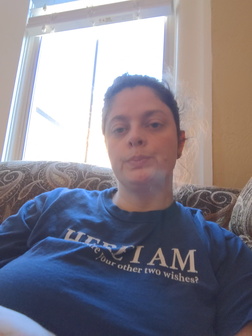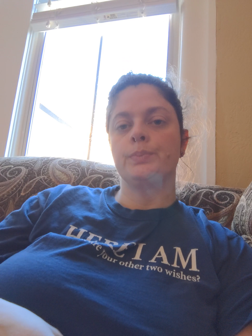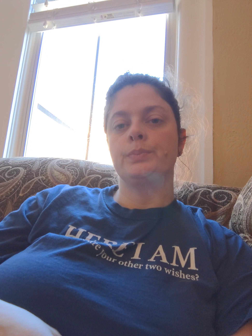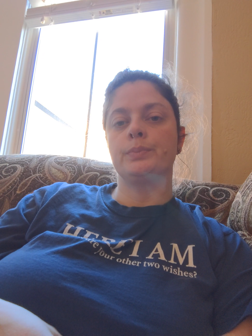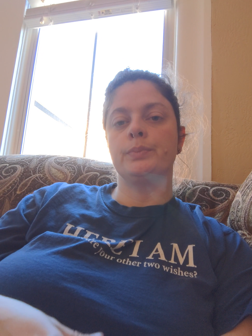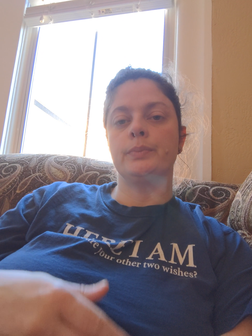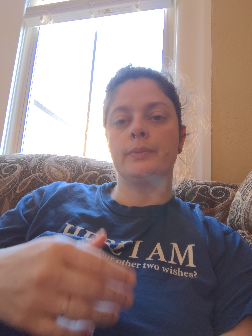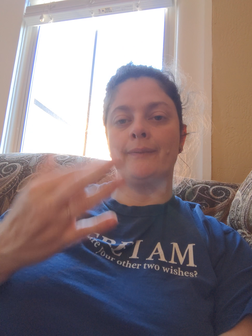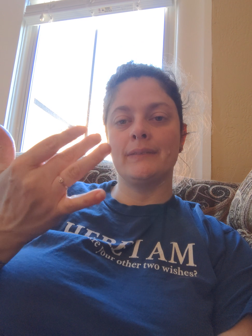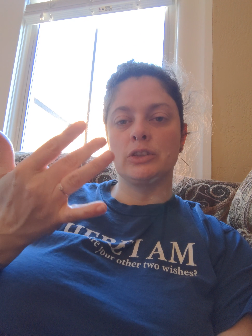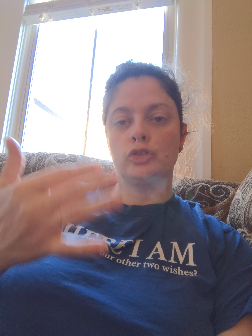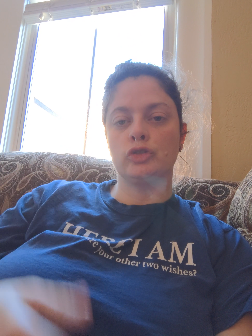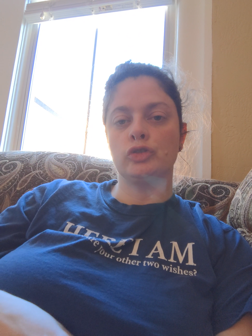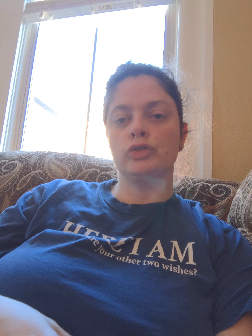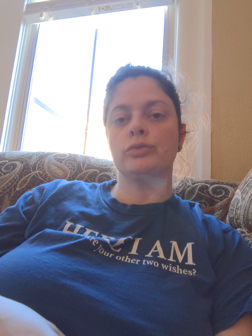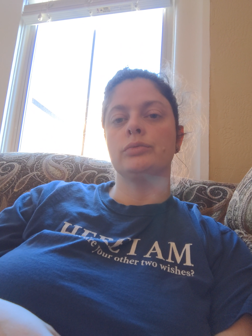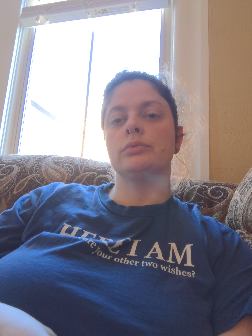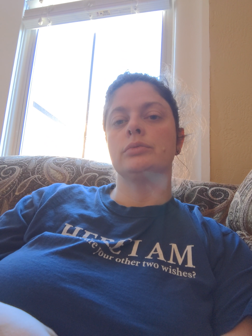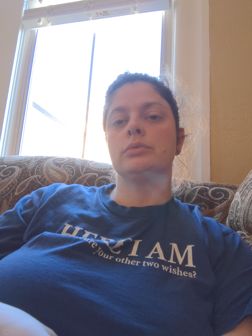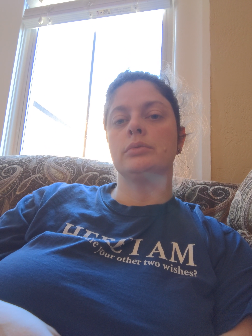finger